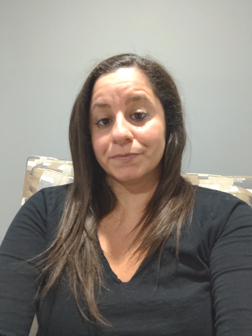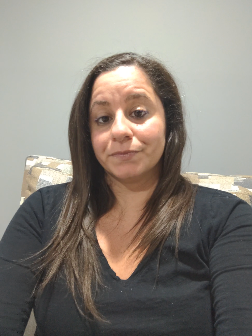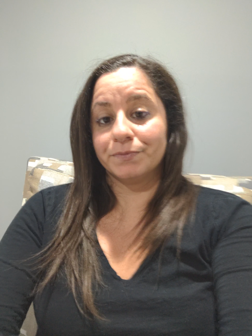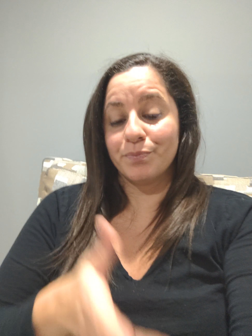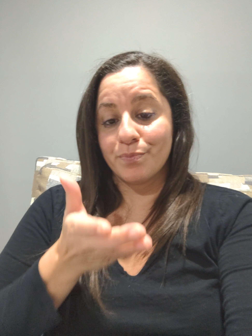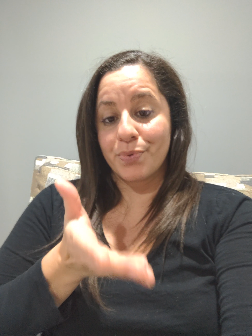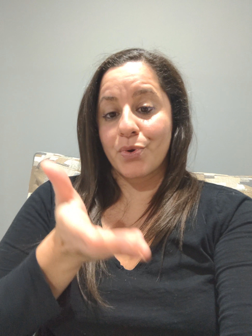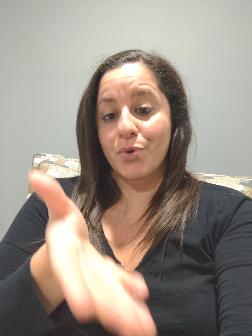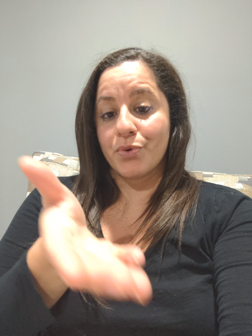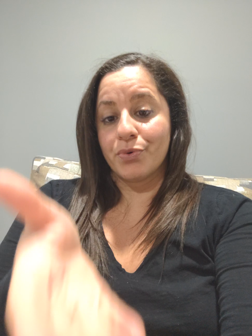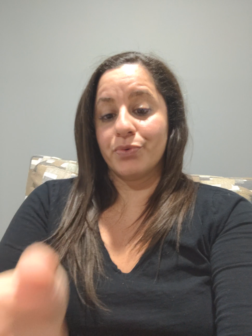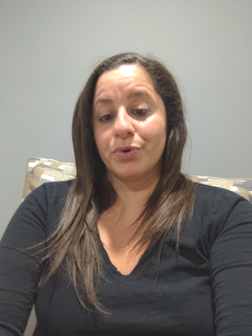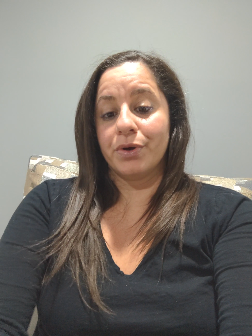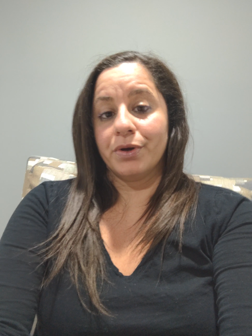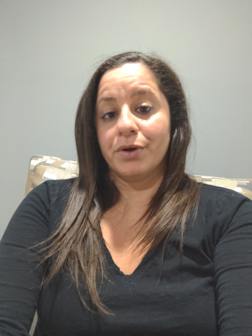boat